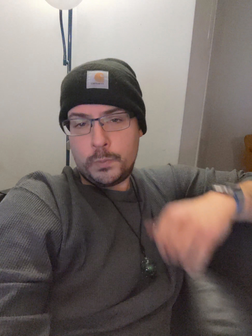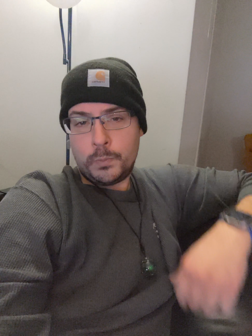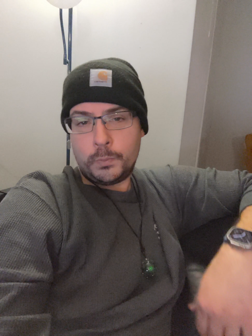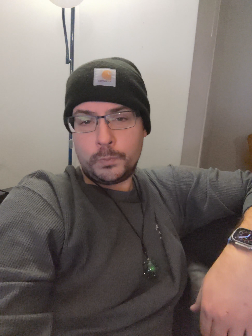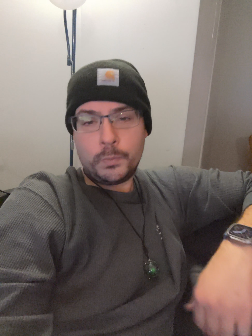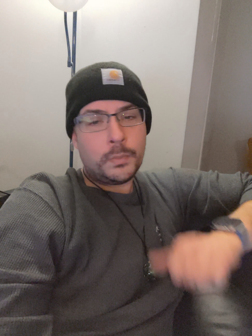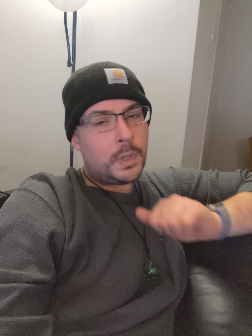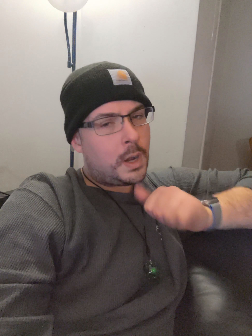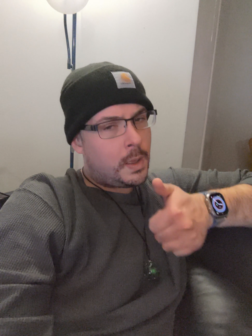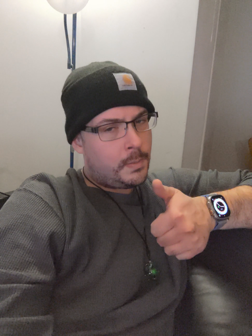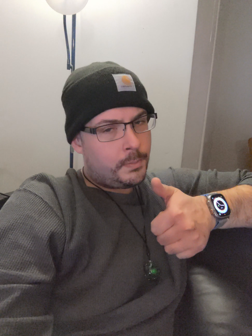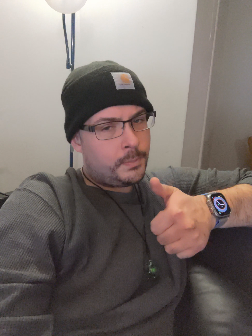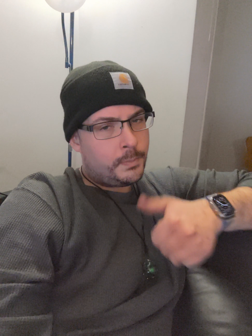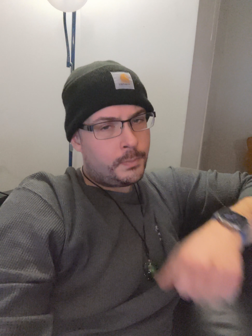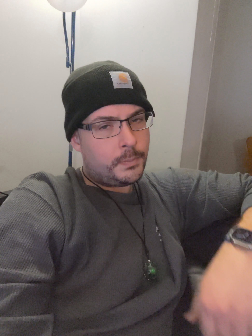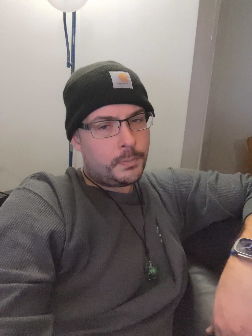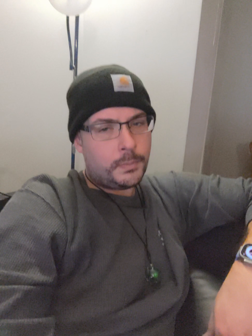not